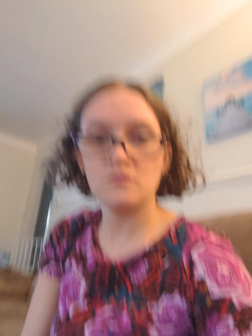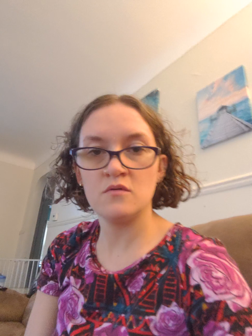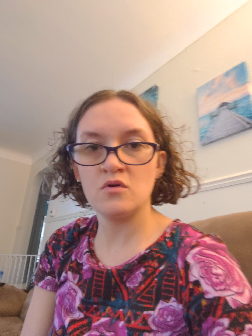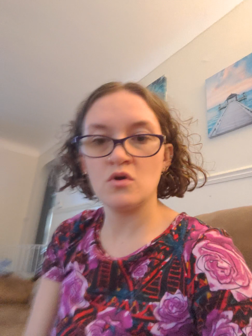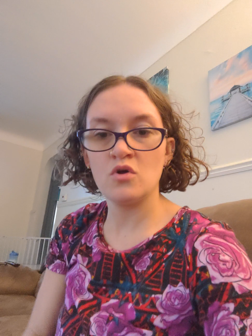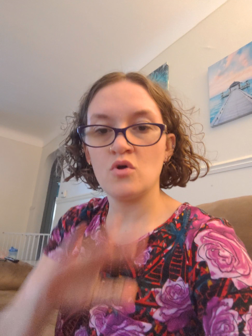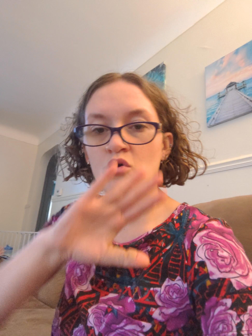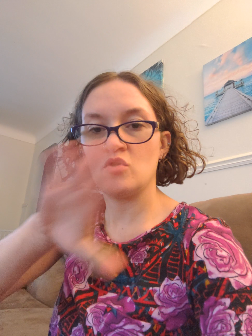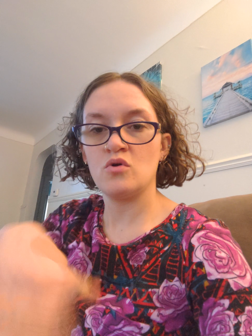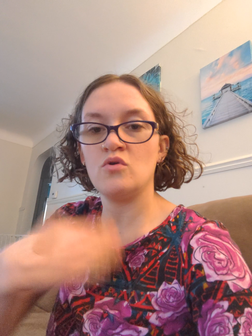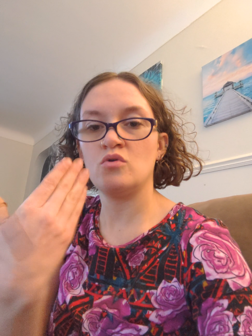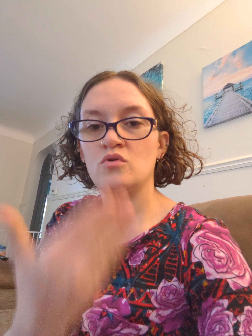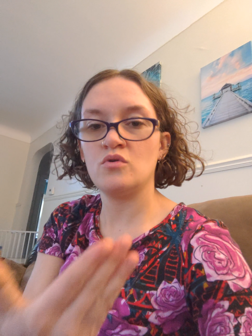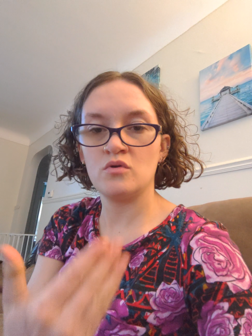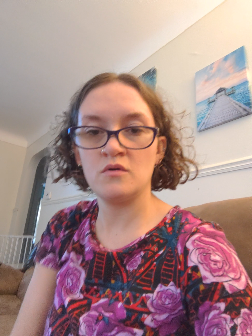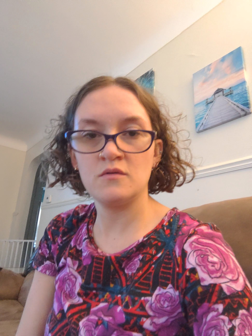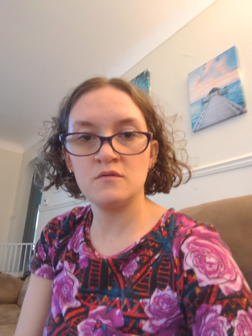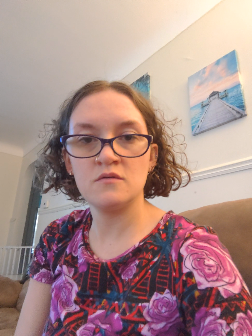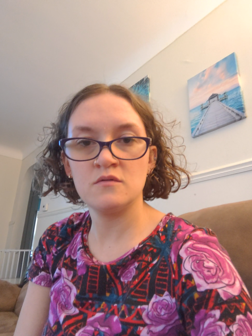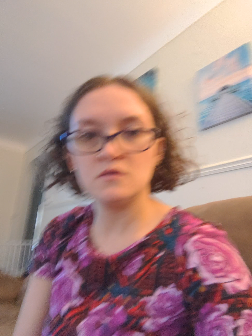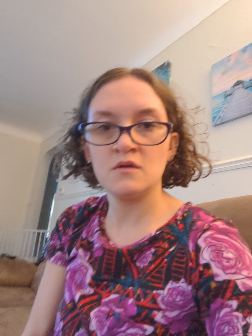all